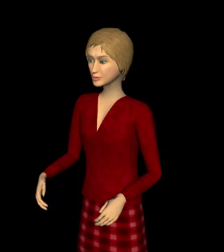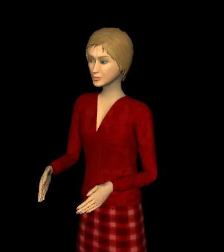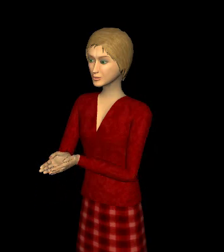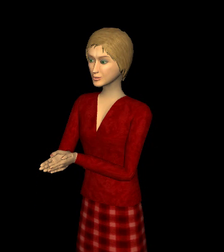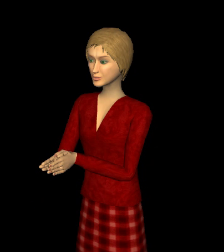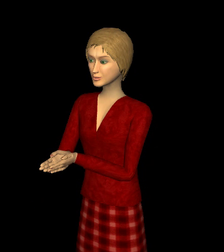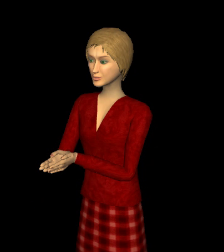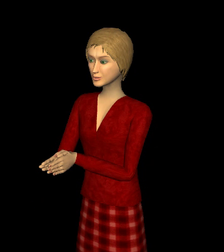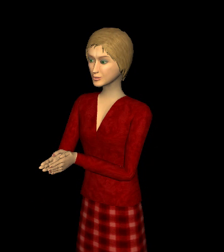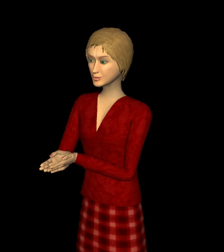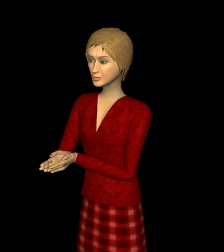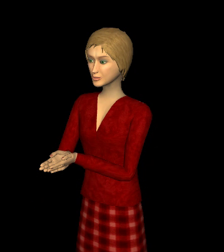كتاب